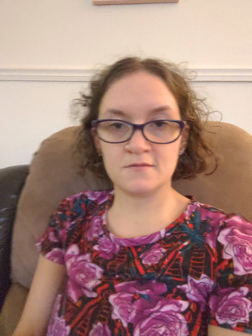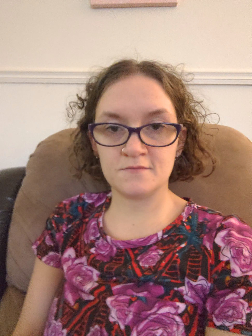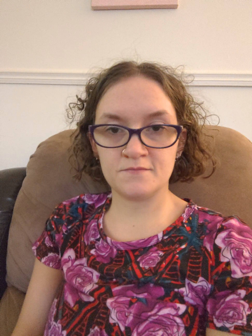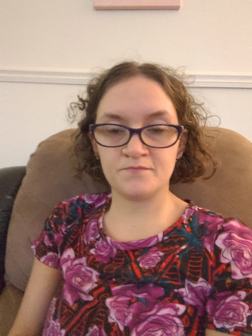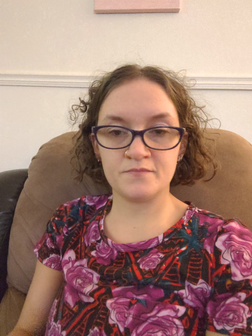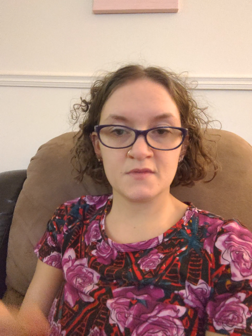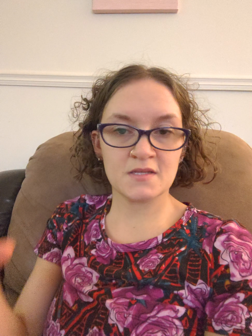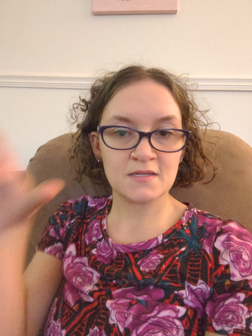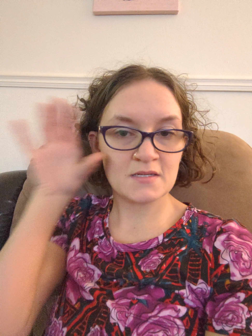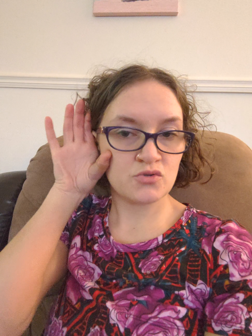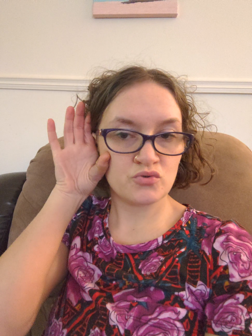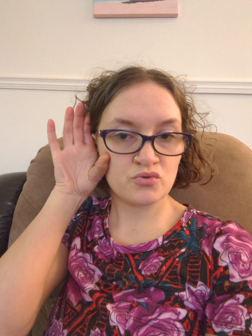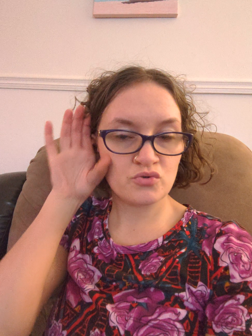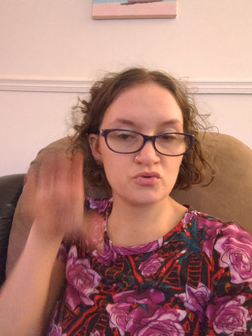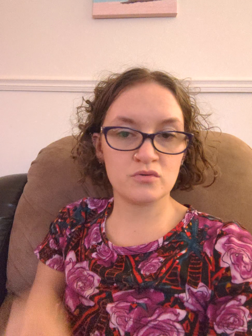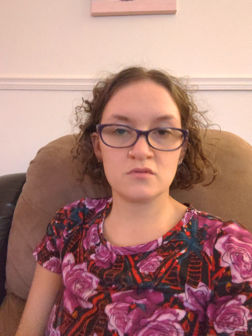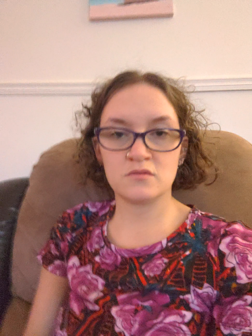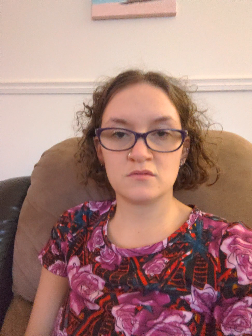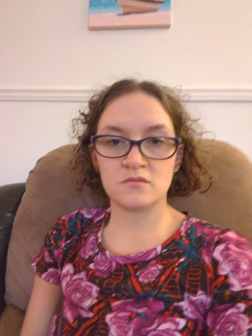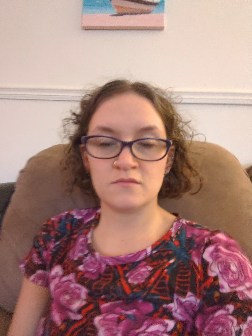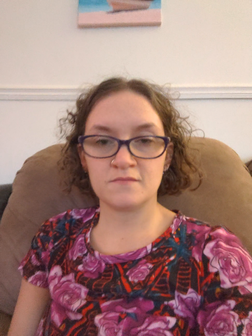hear